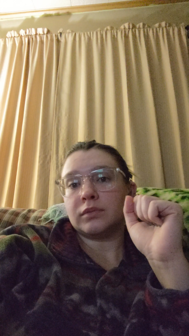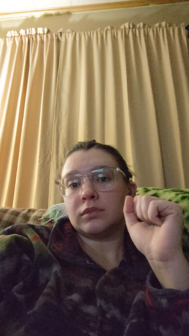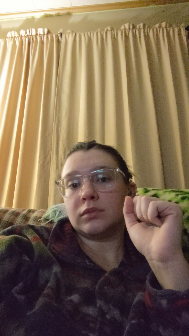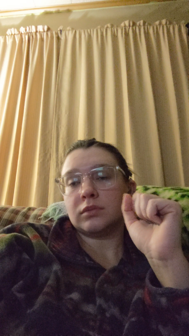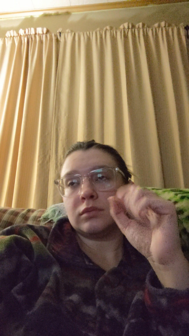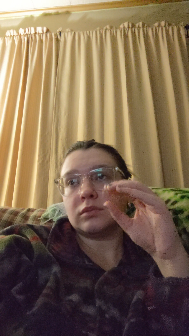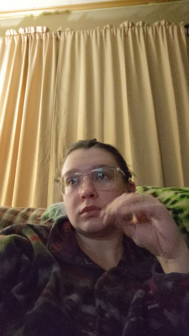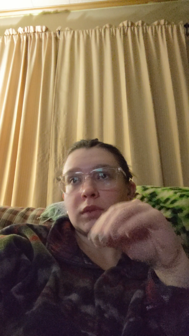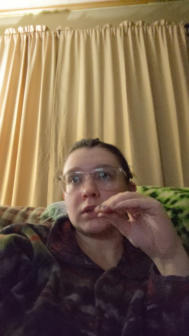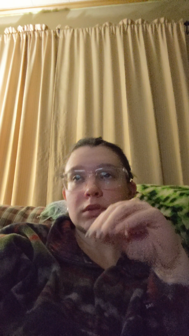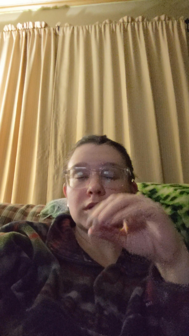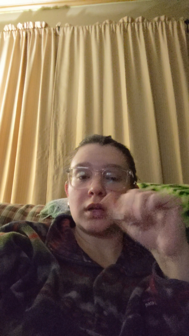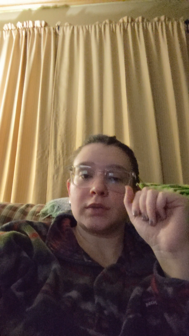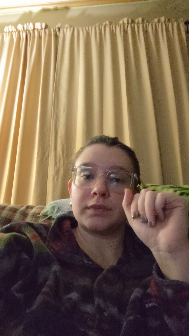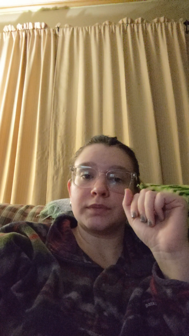inside